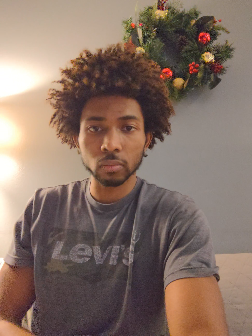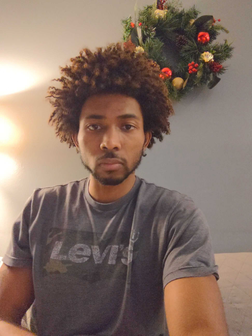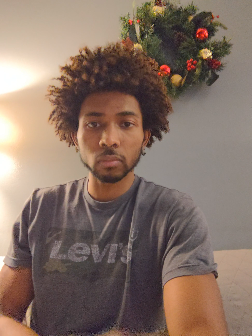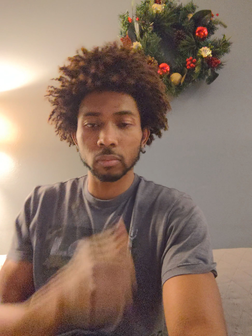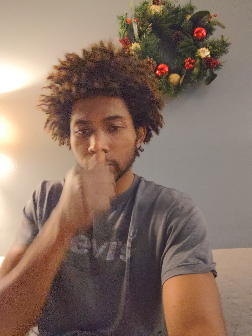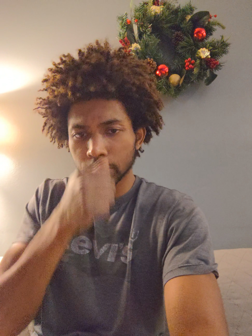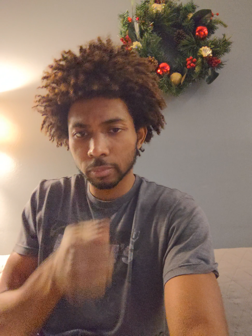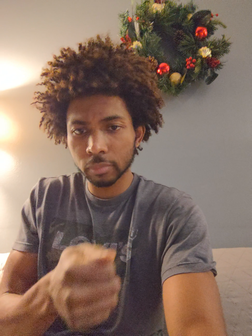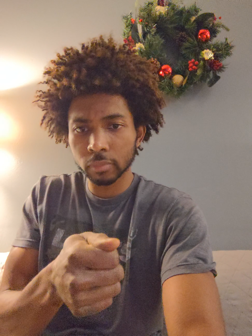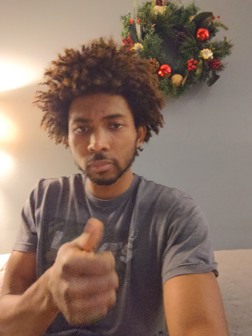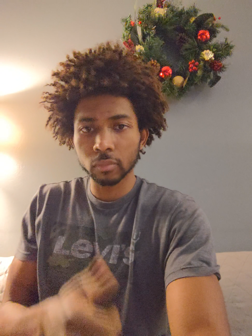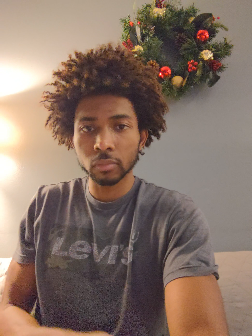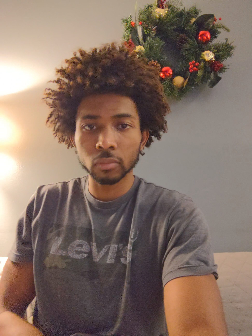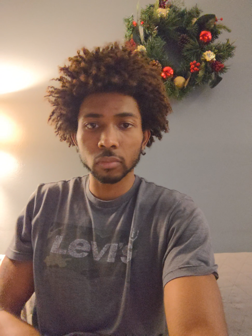hide